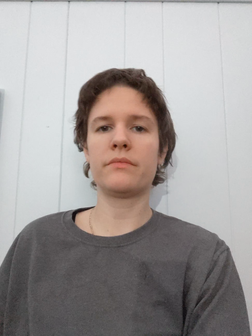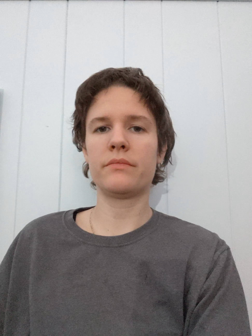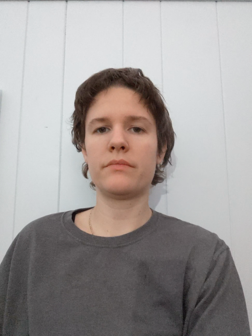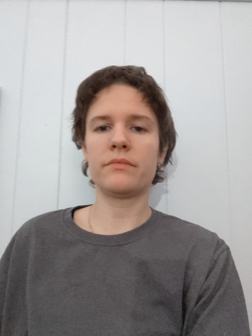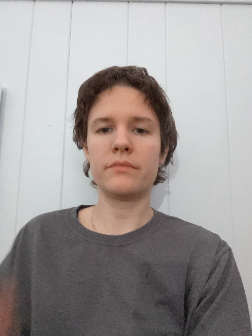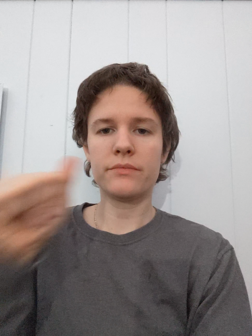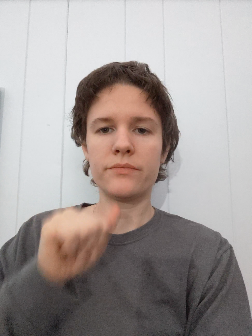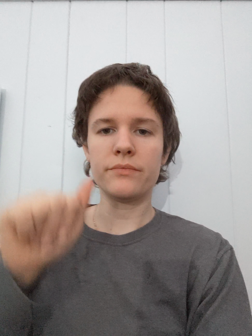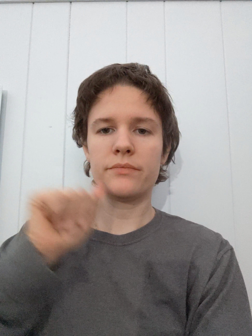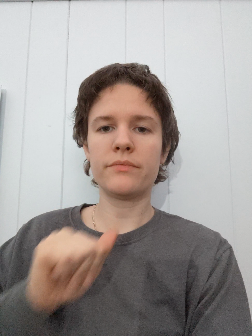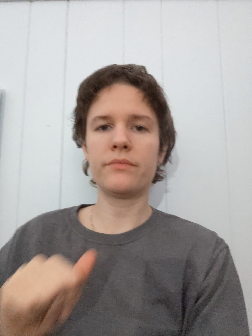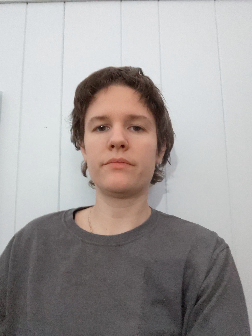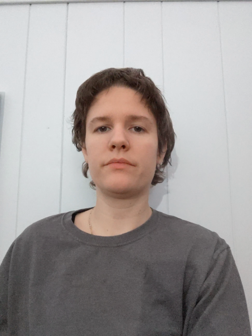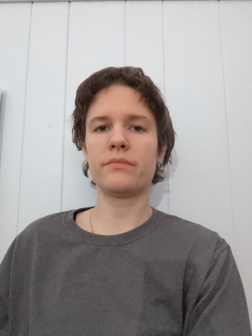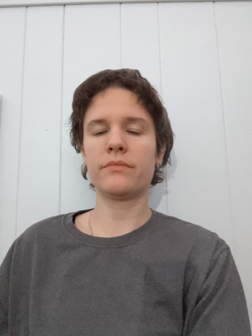aunt